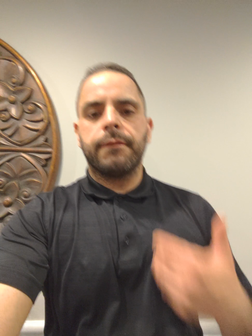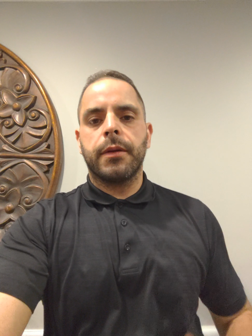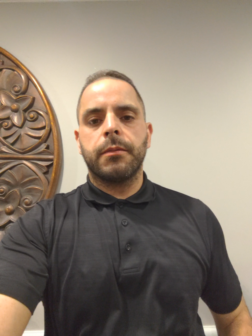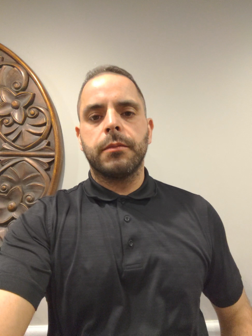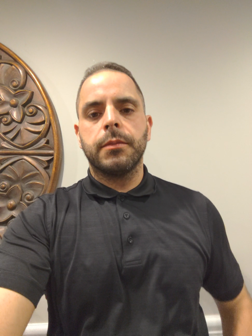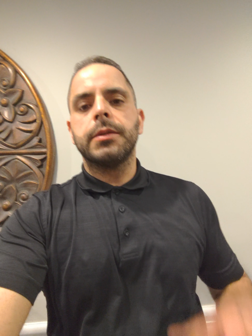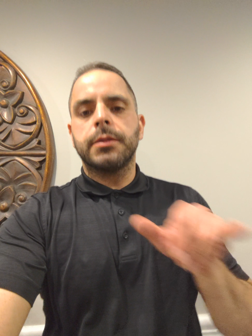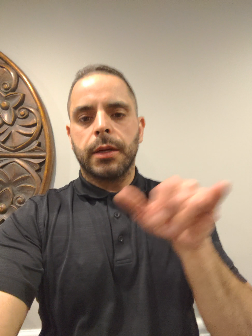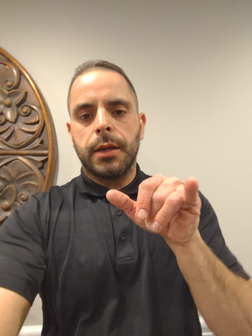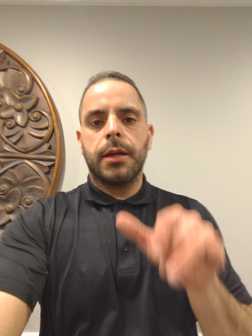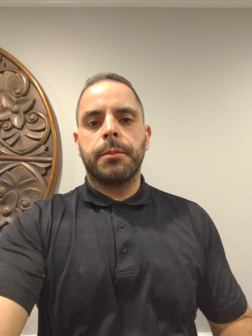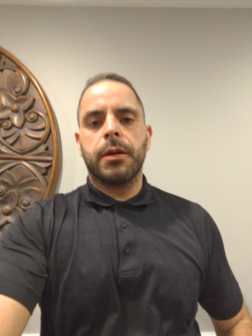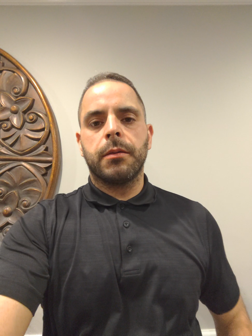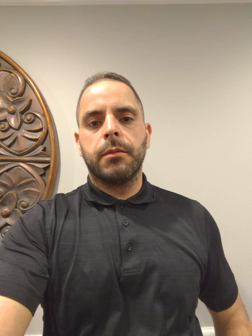same